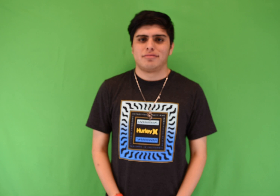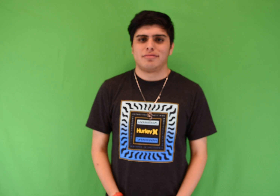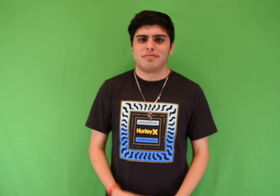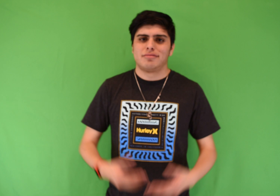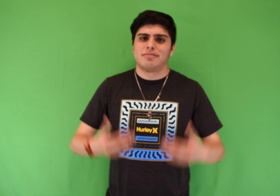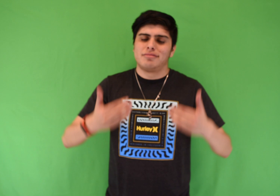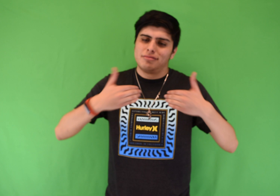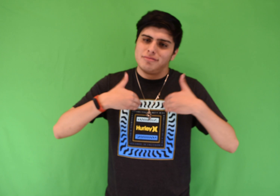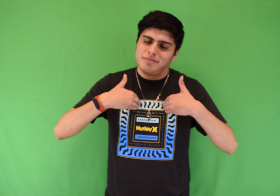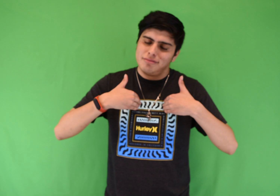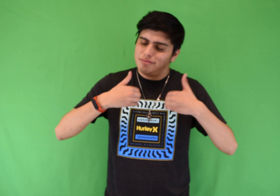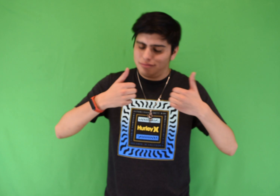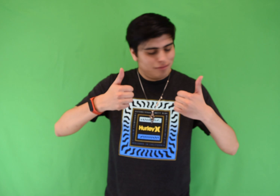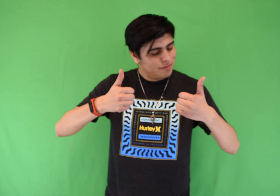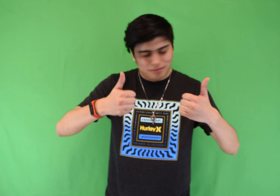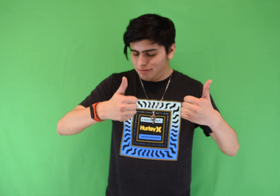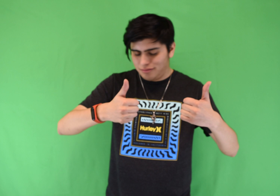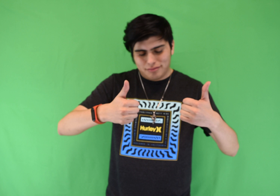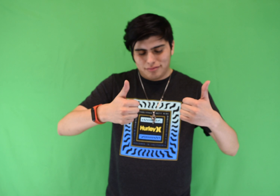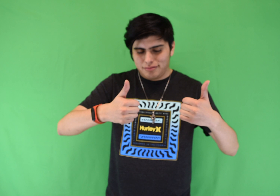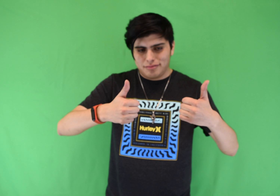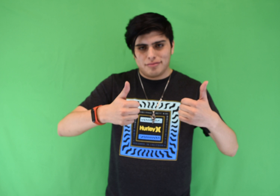no entender